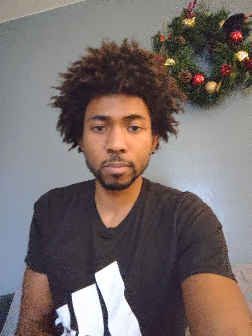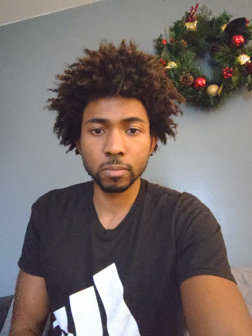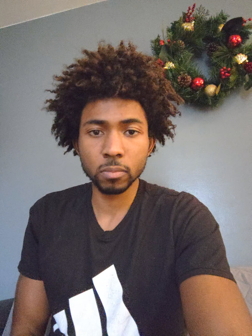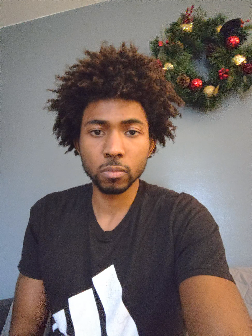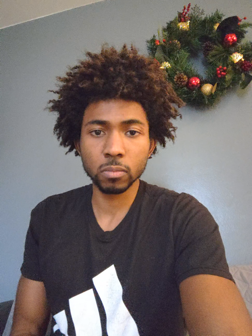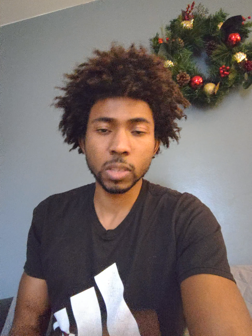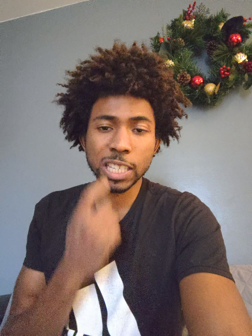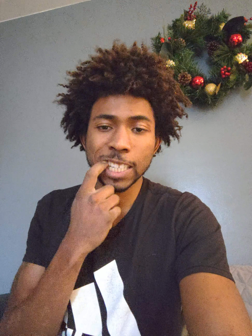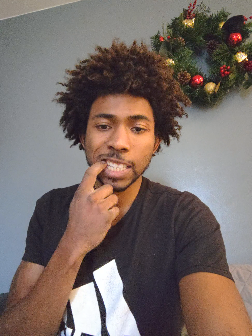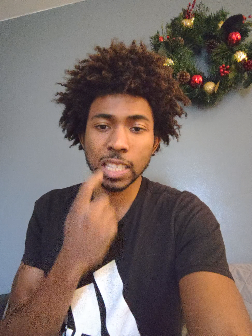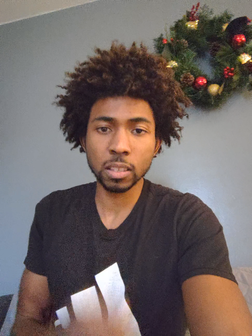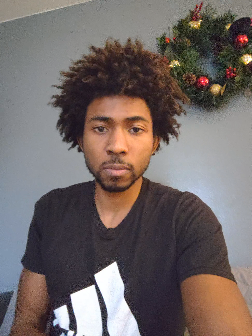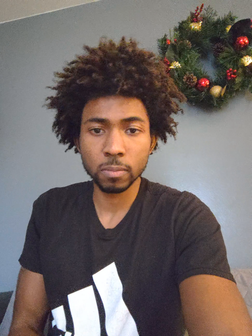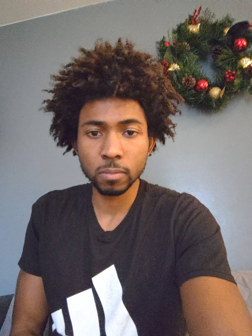tooth